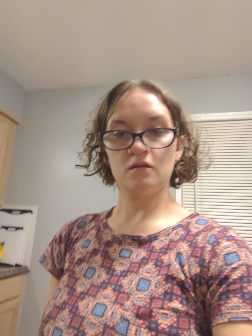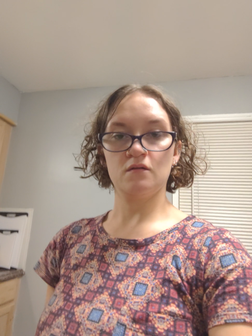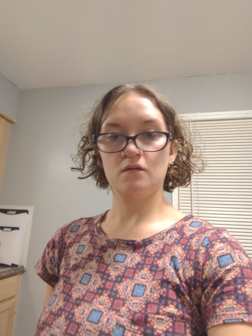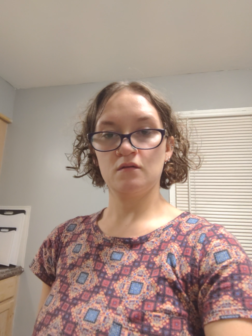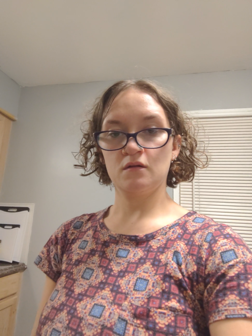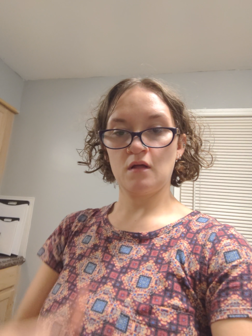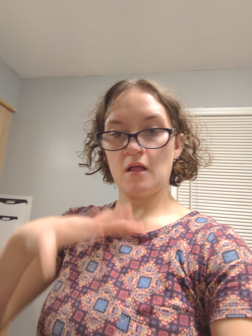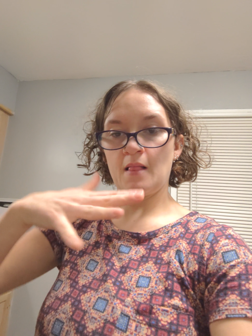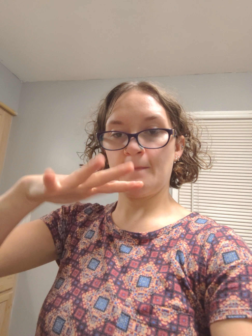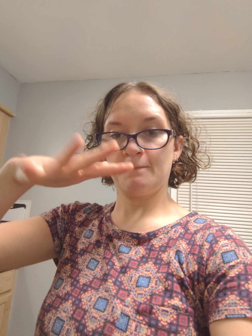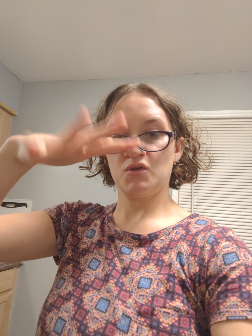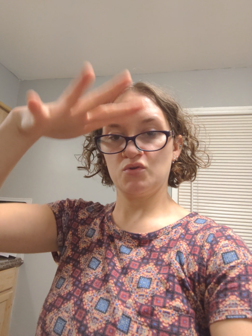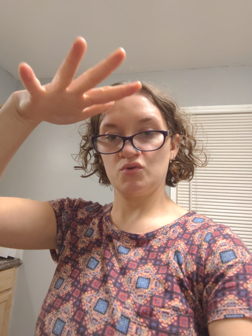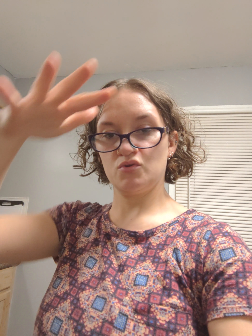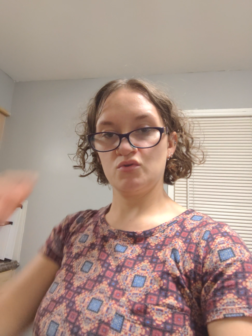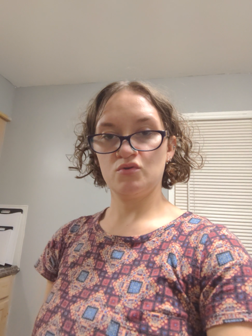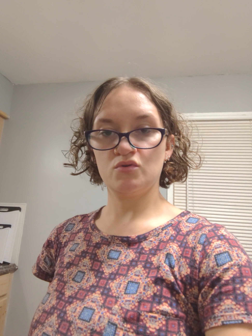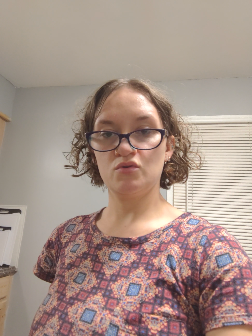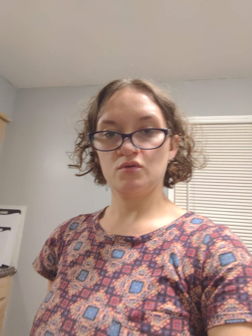helicopter